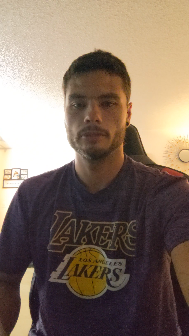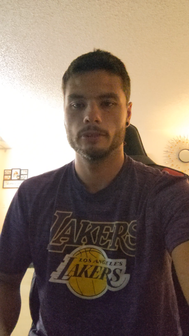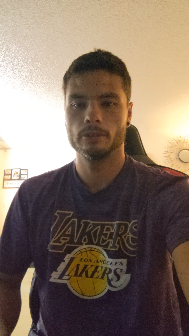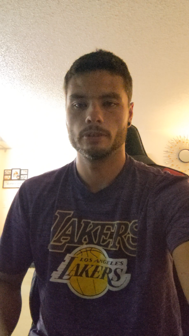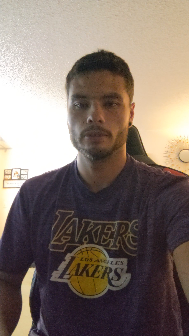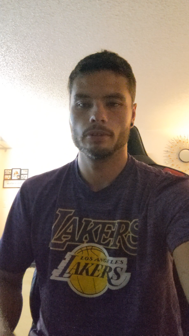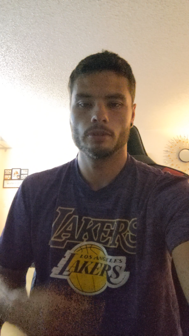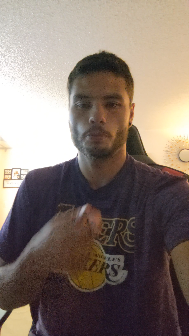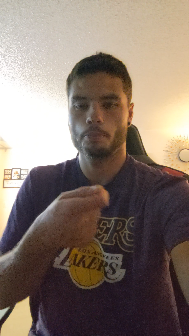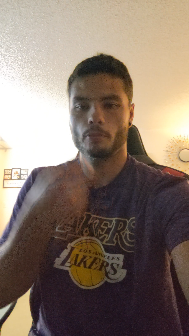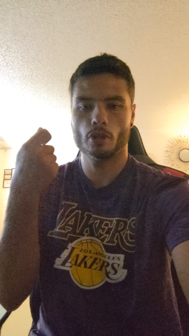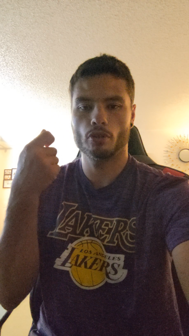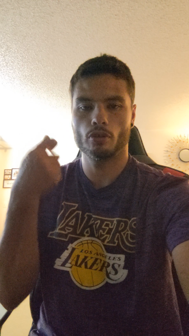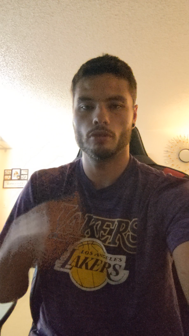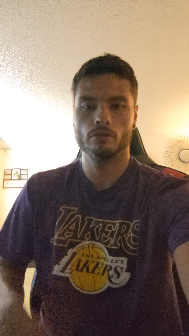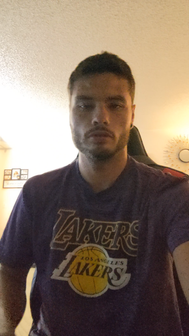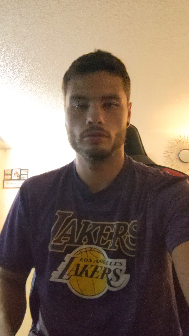pull